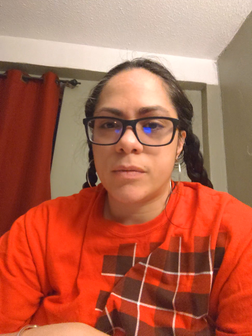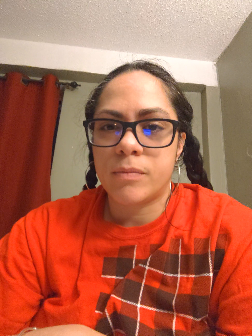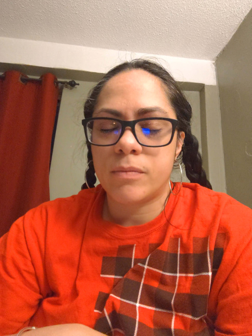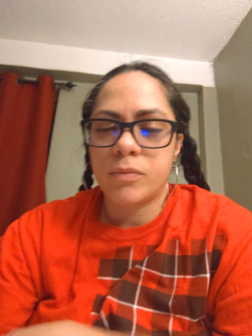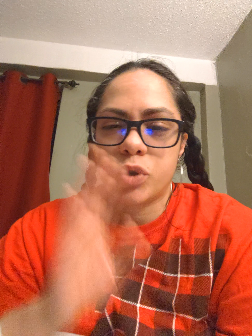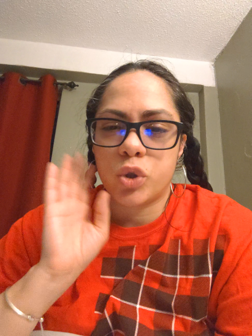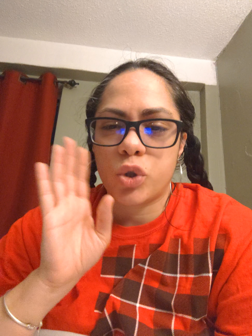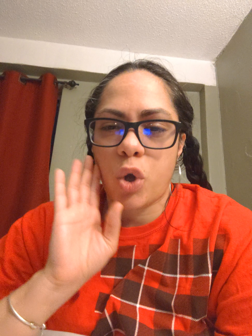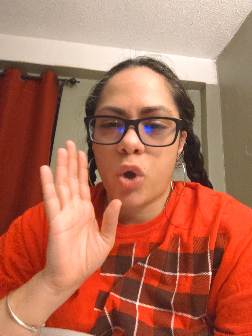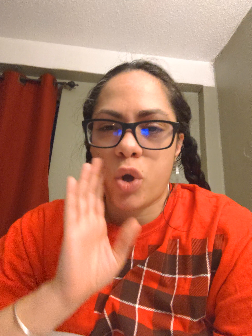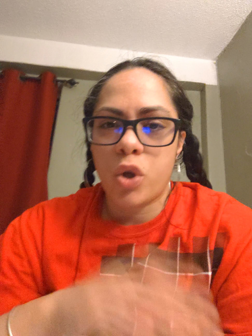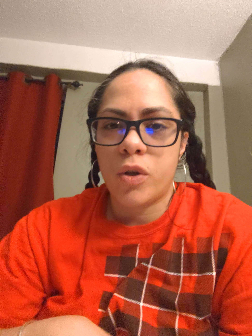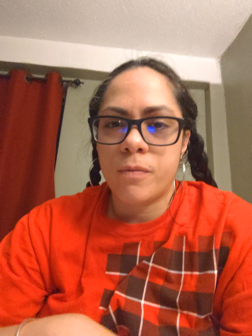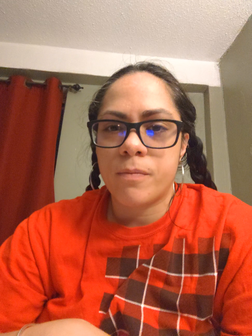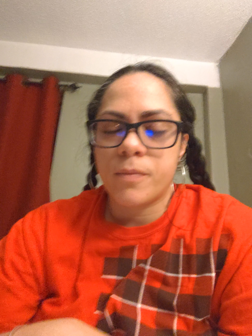dog